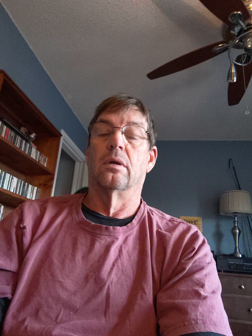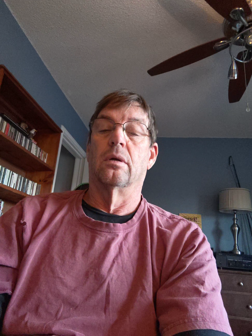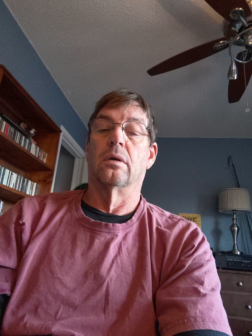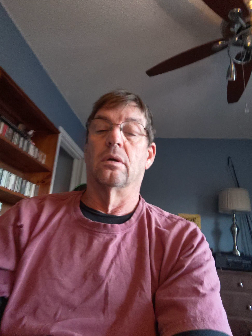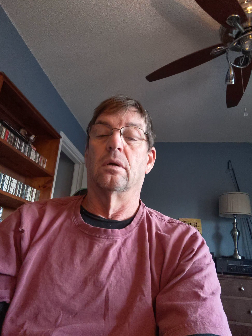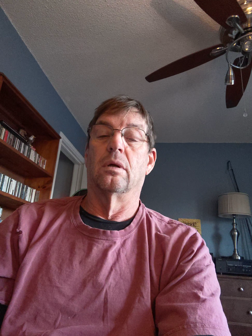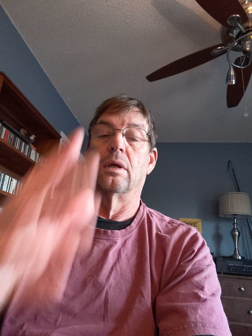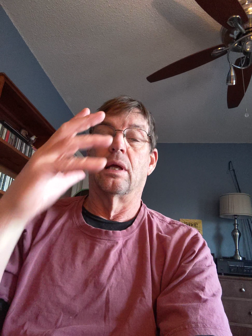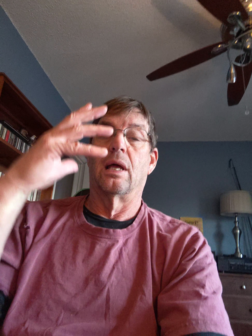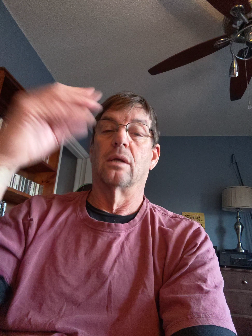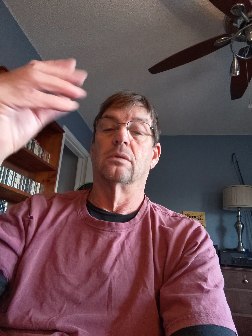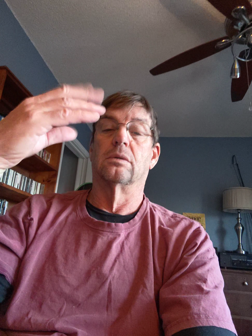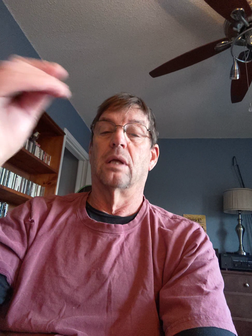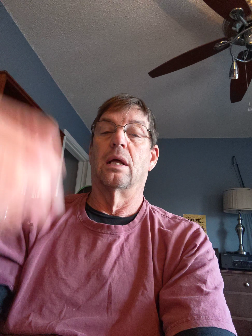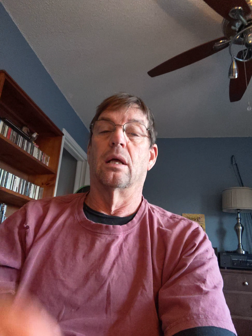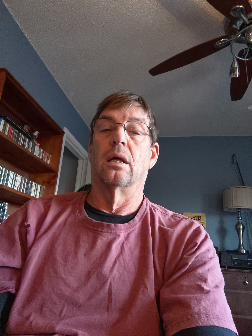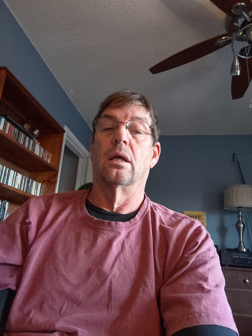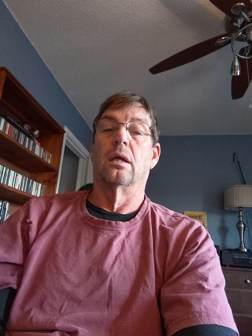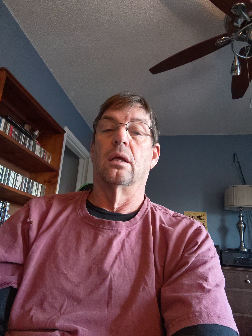outside